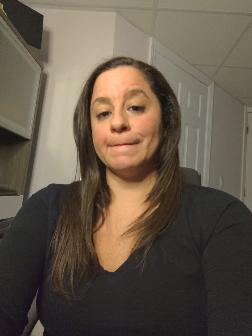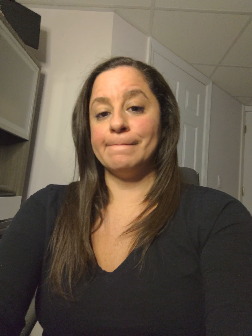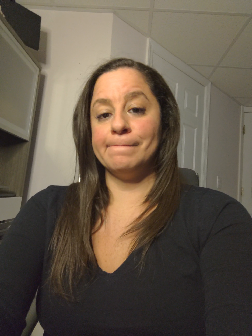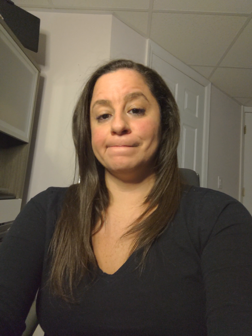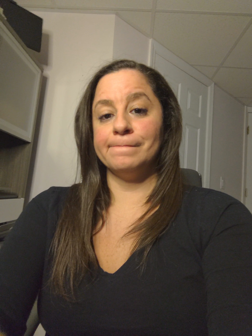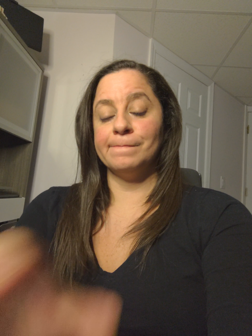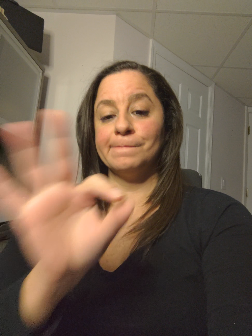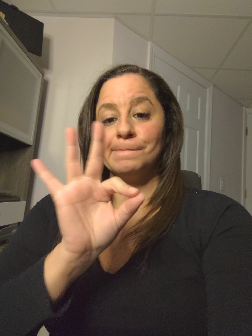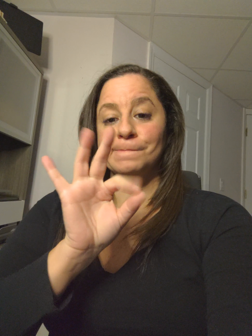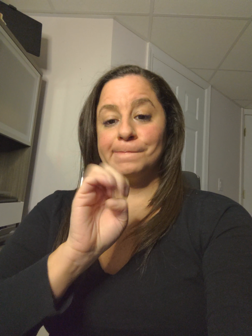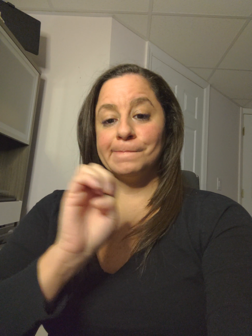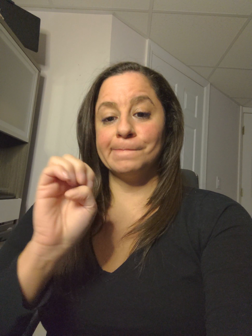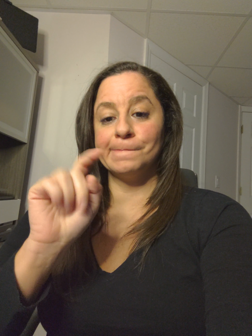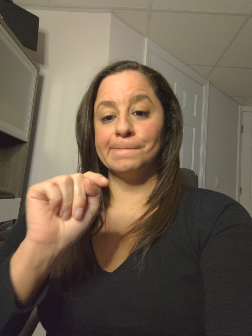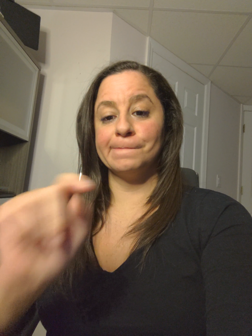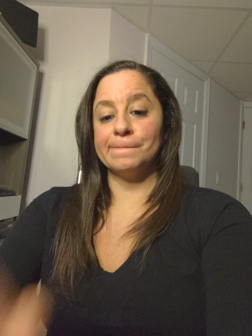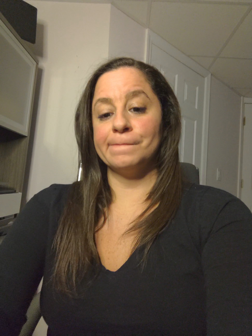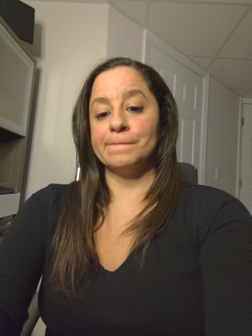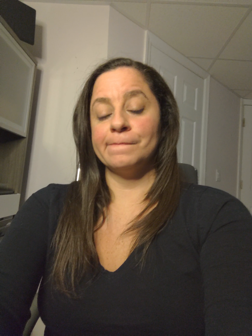feet